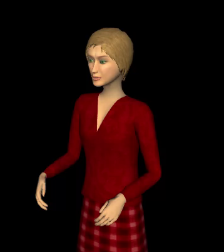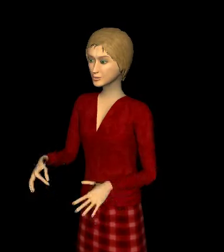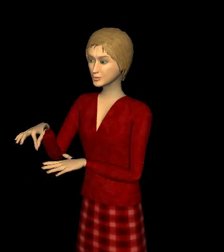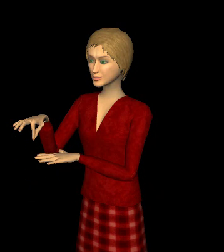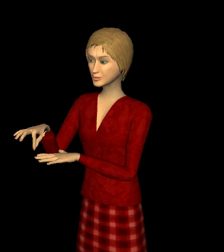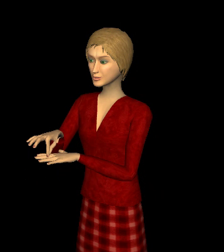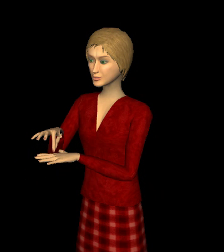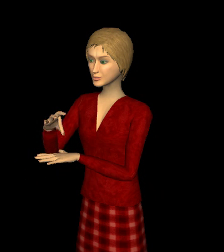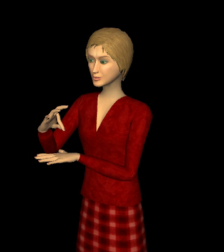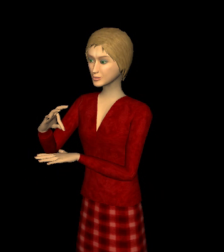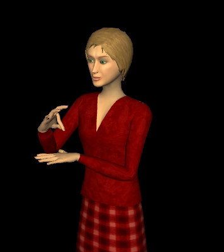زواج